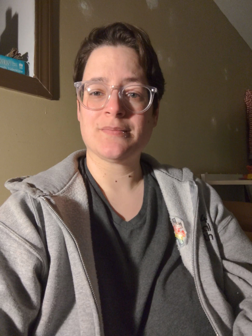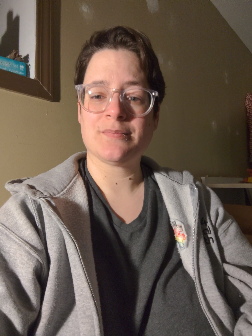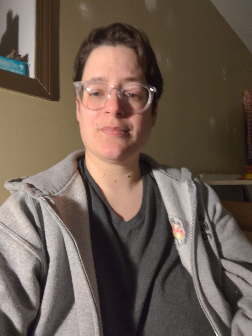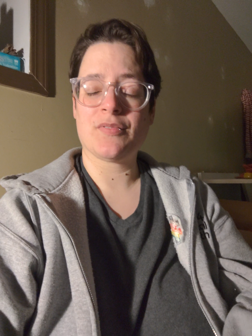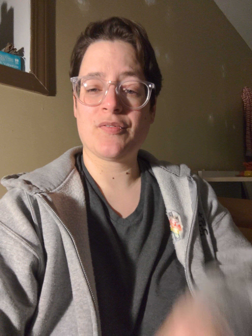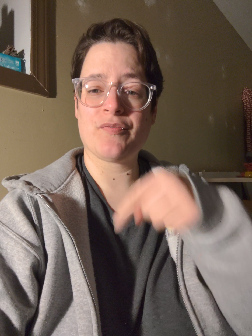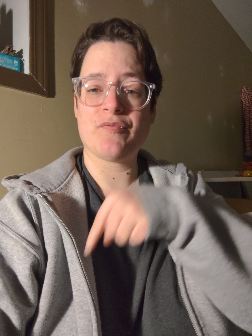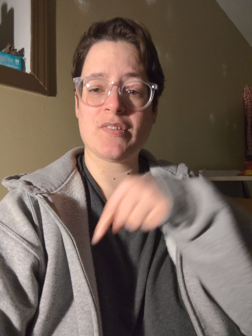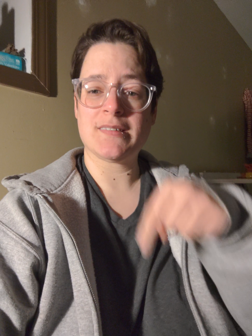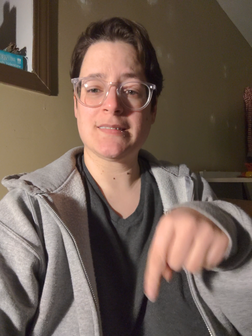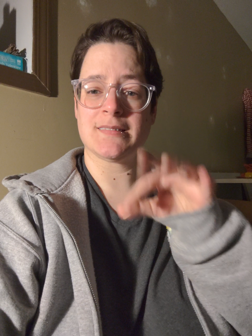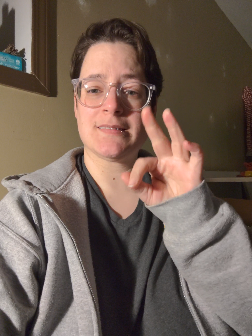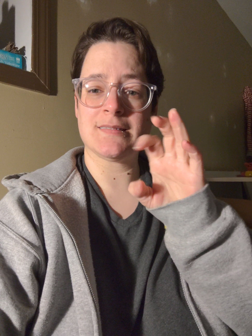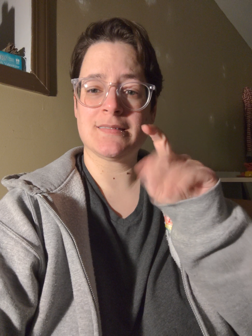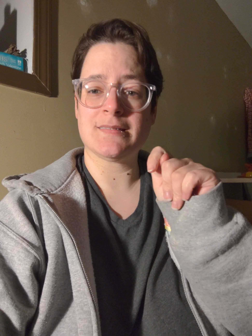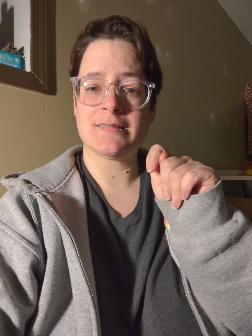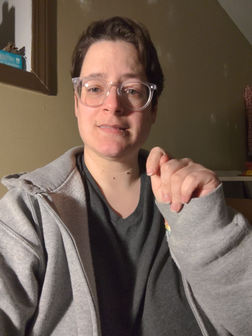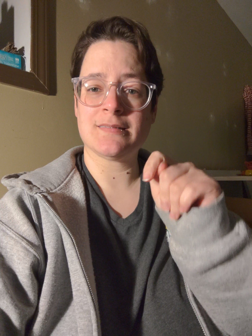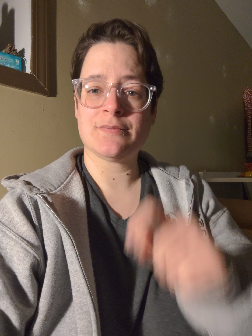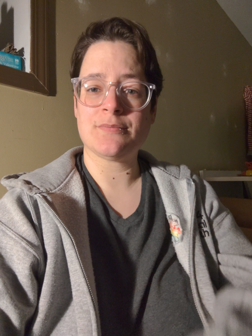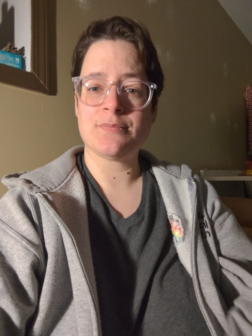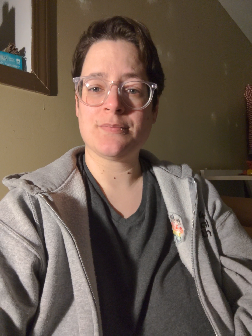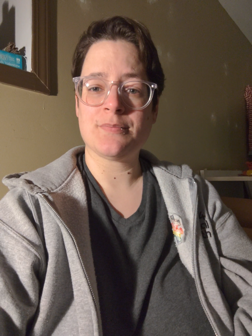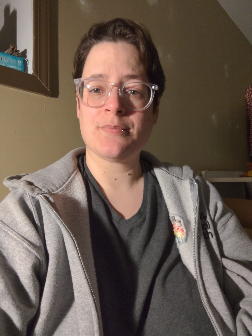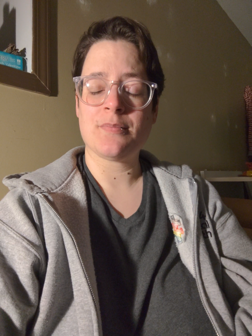feet